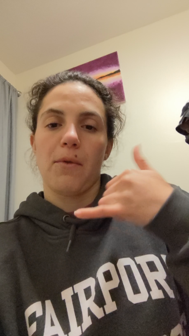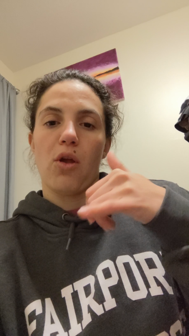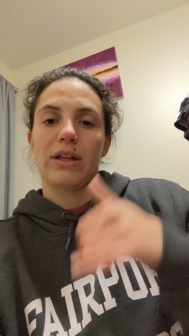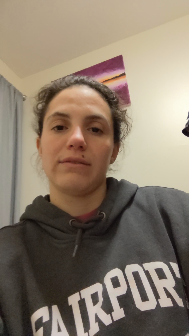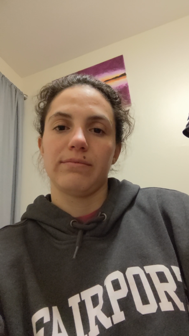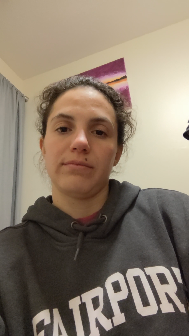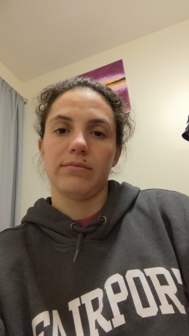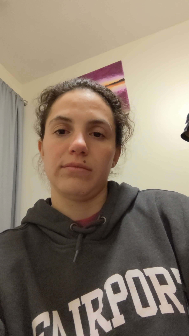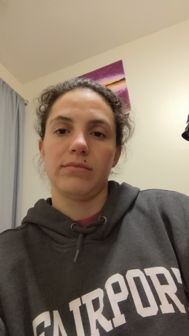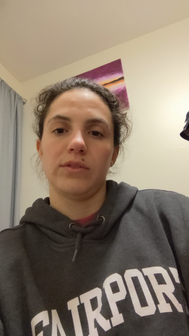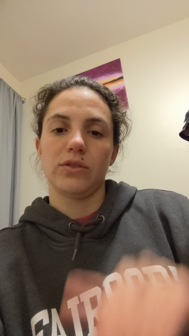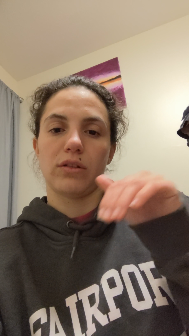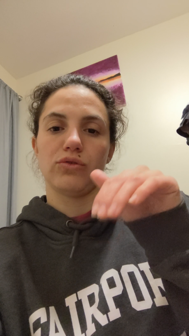doctor